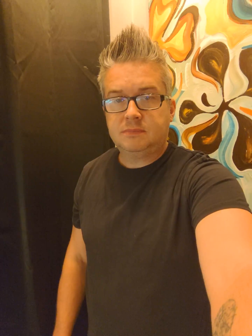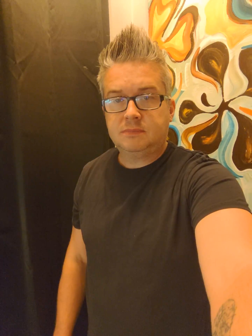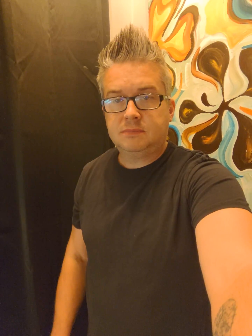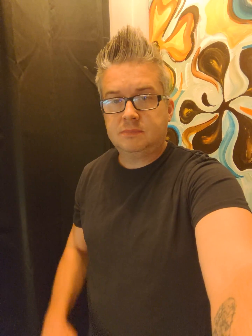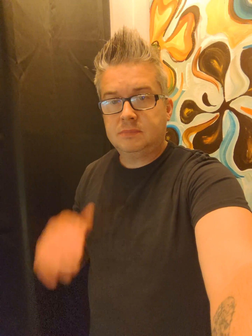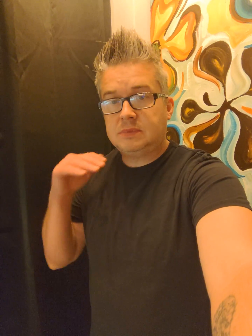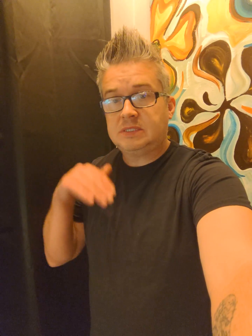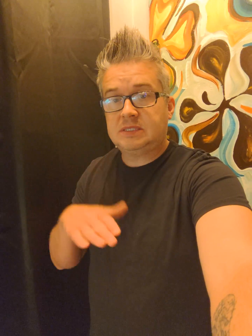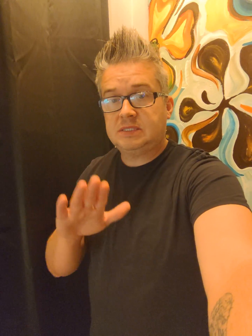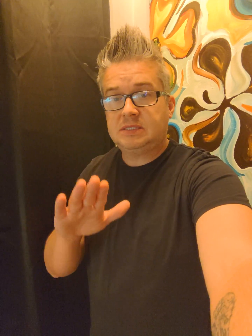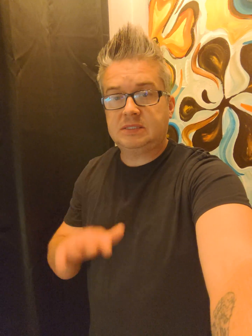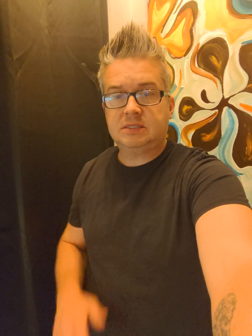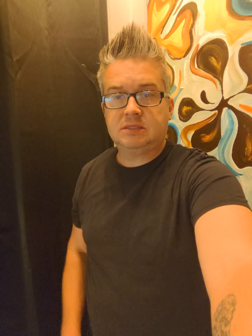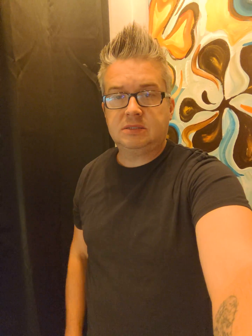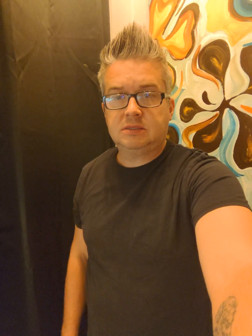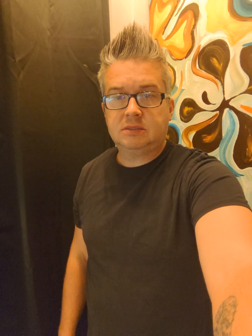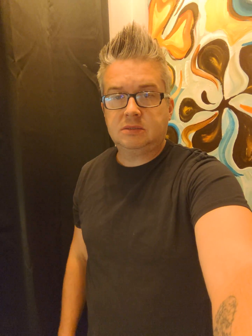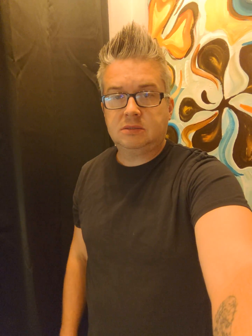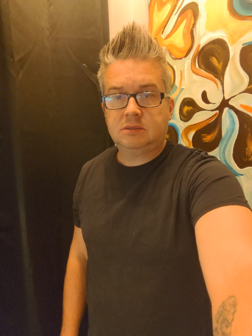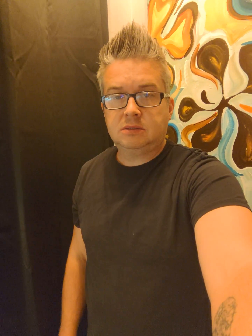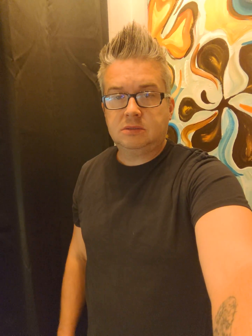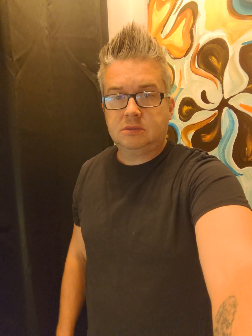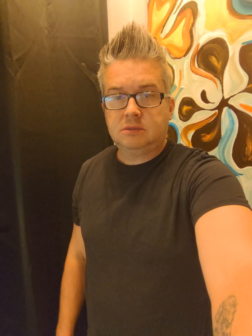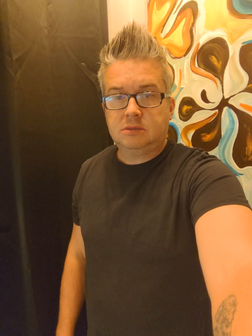enter